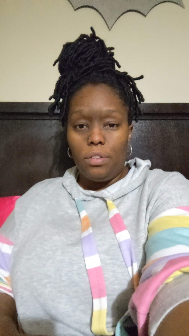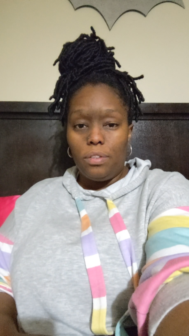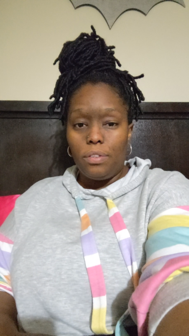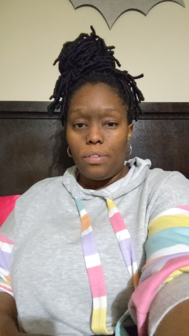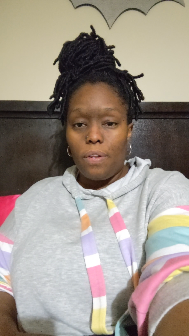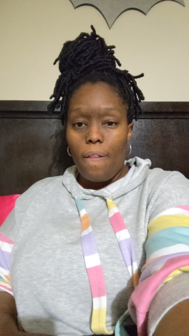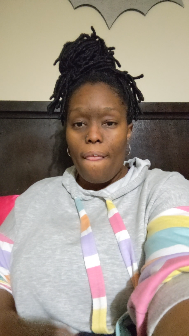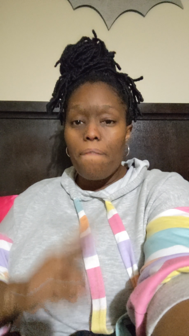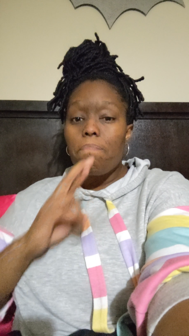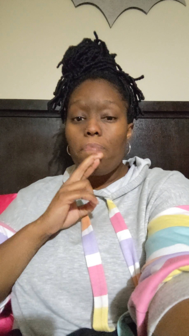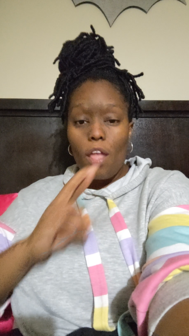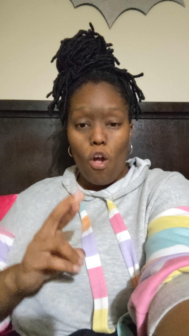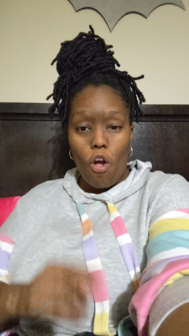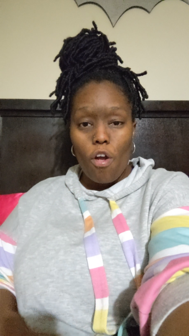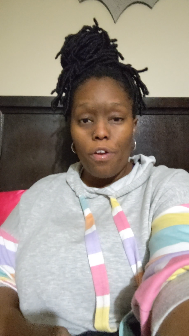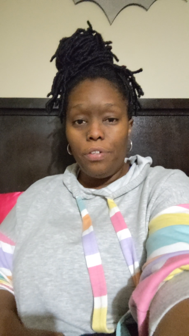are